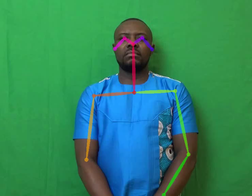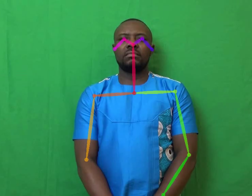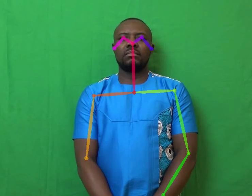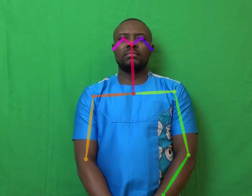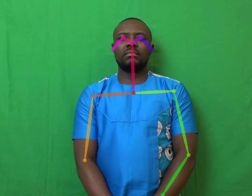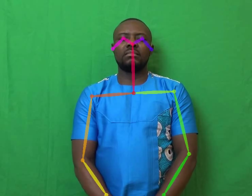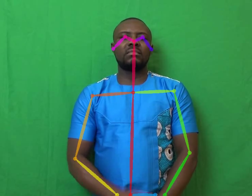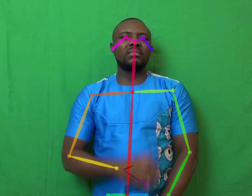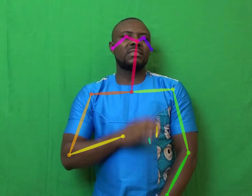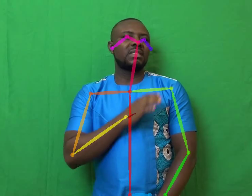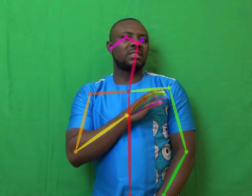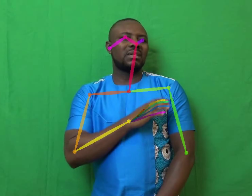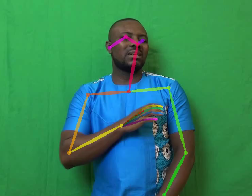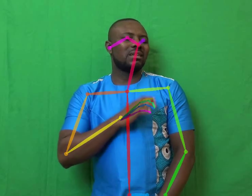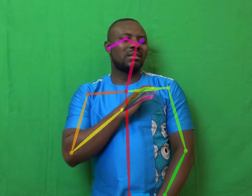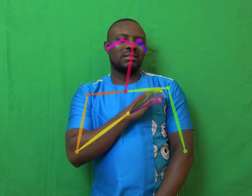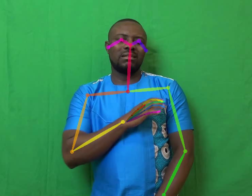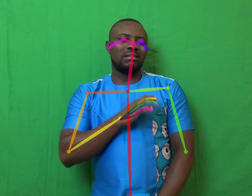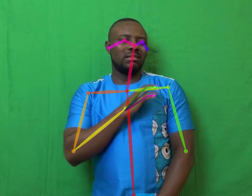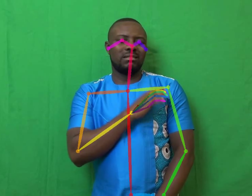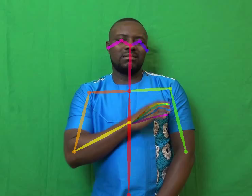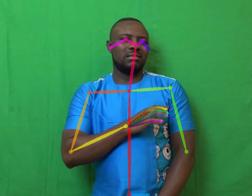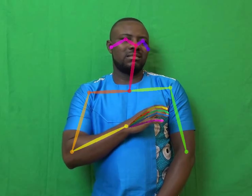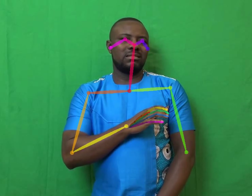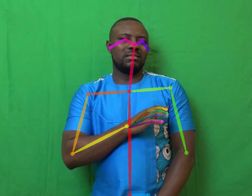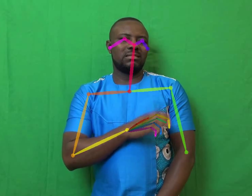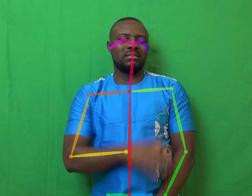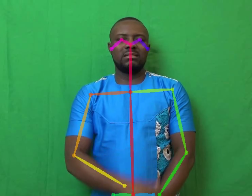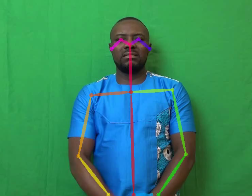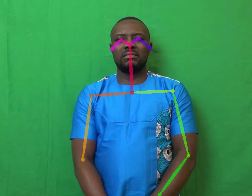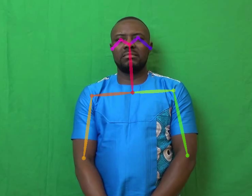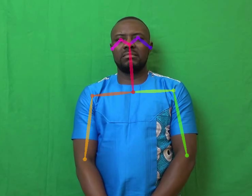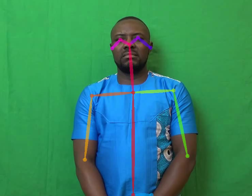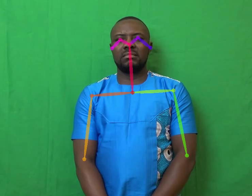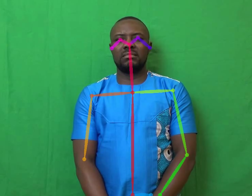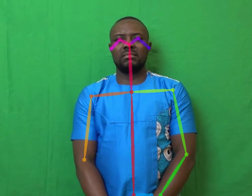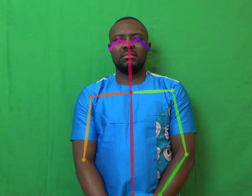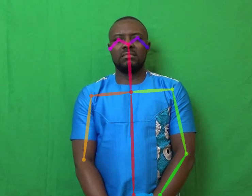character